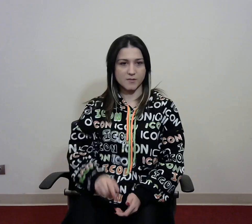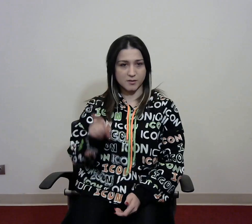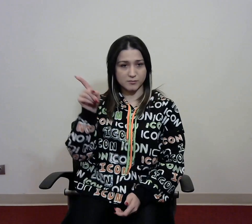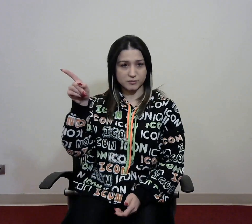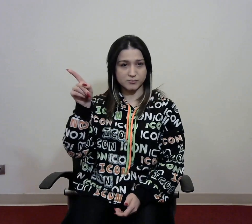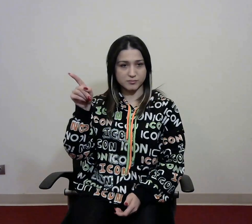O